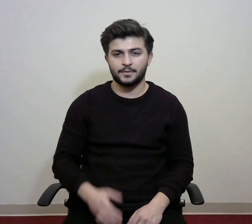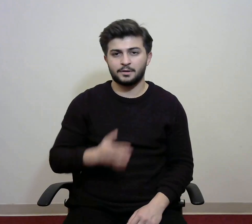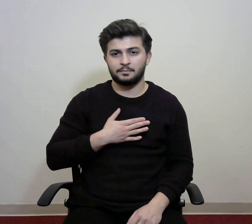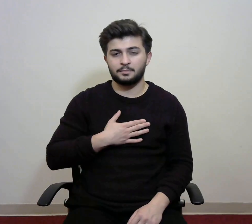mən